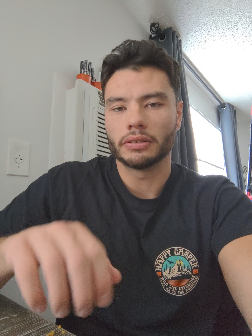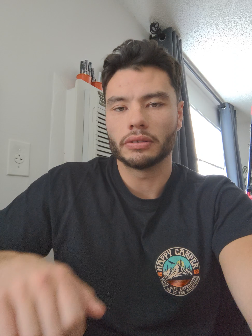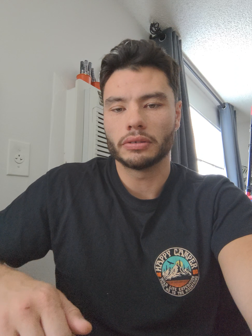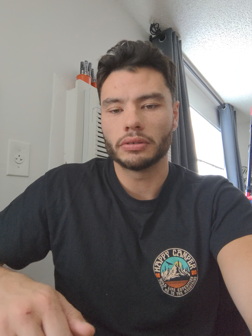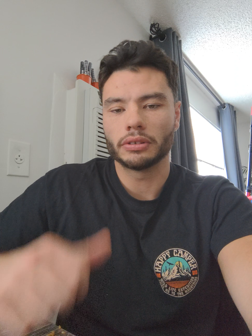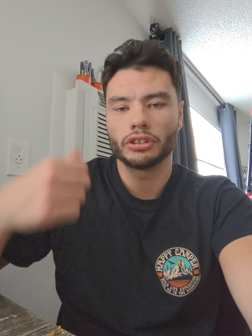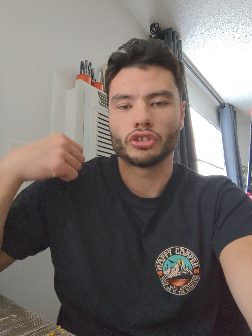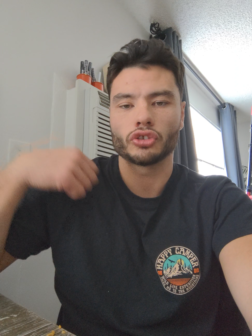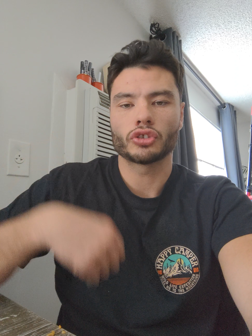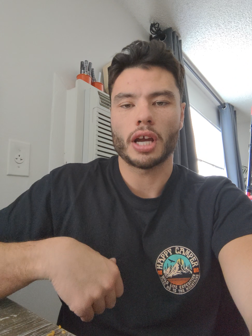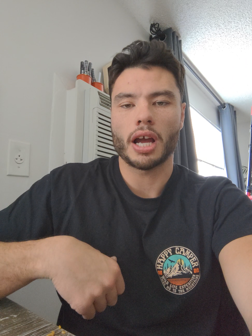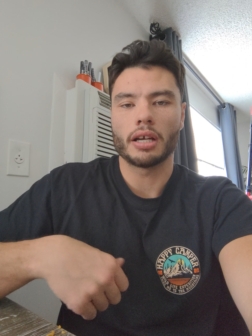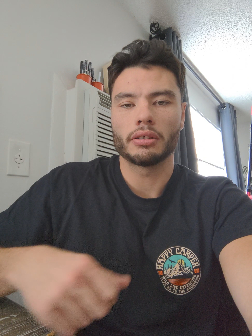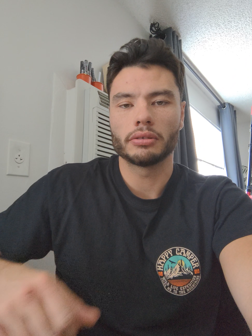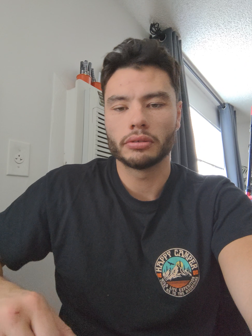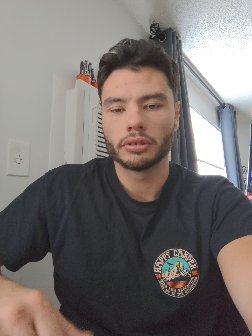jacket